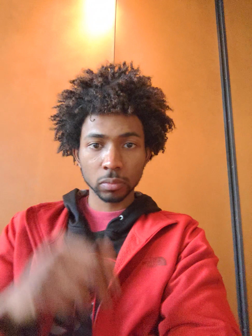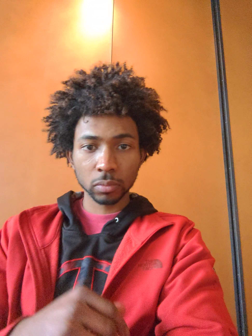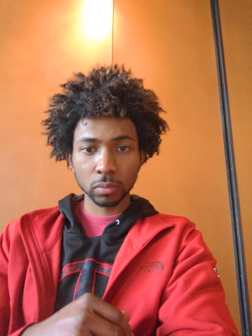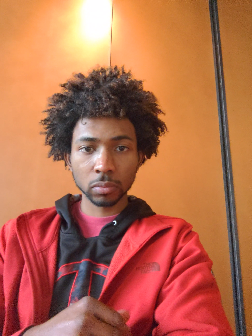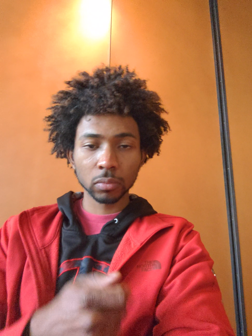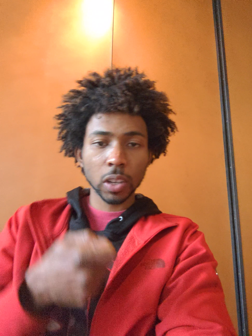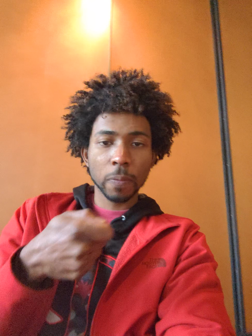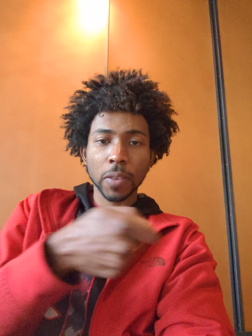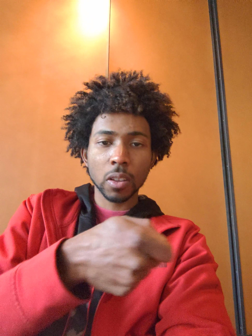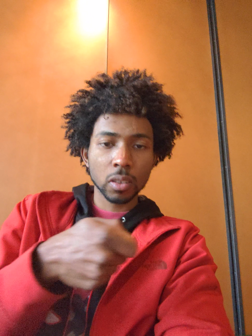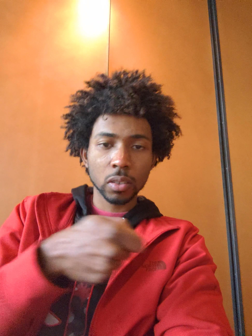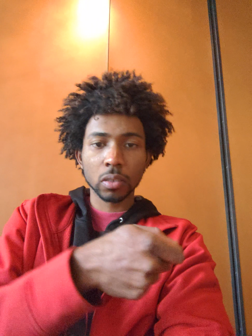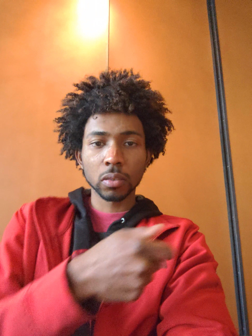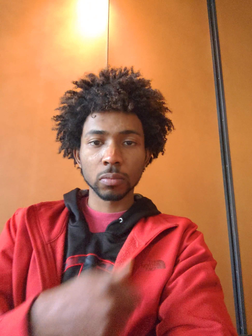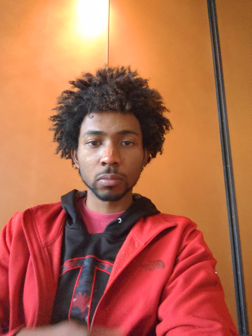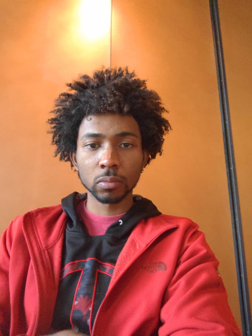vacuum